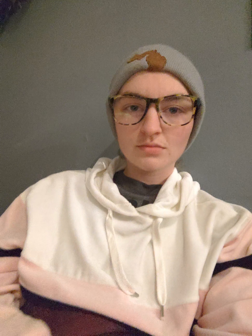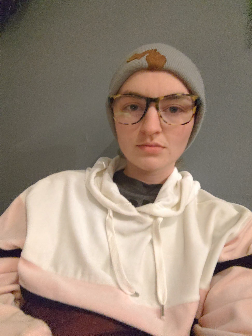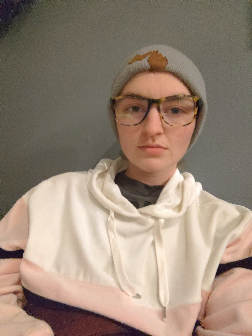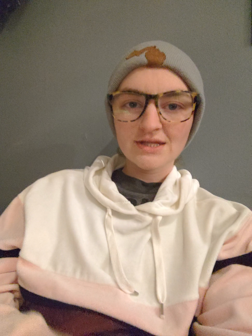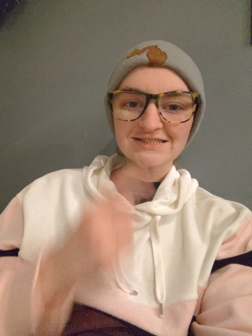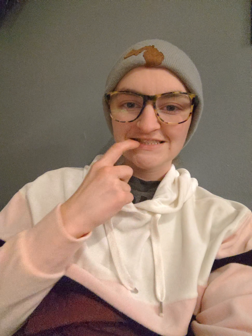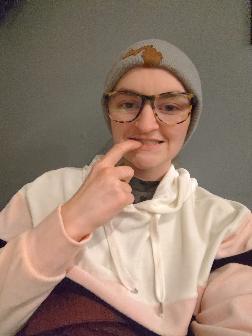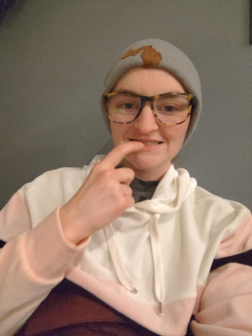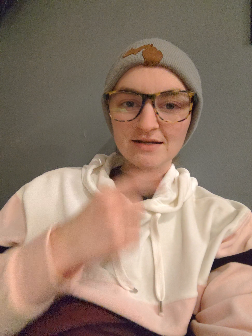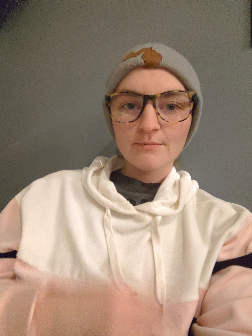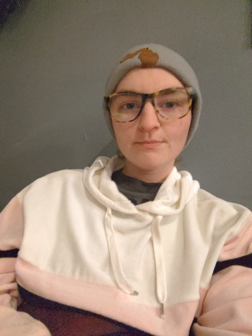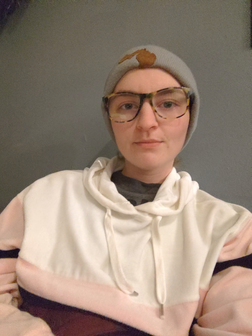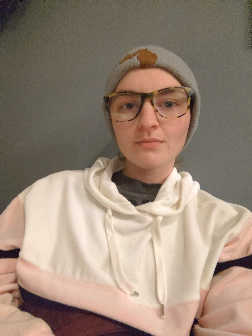tooth